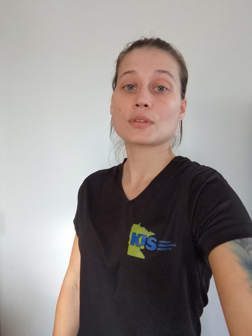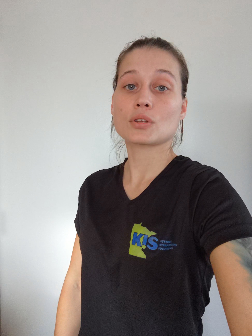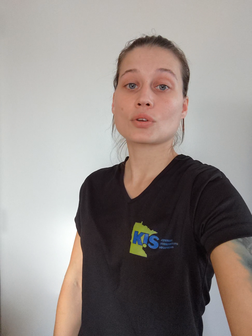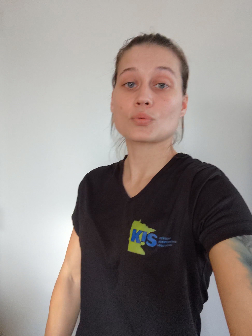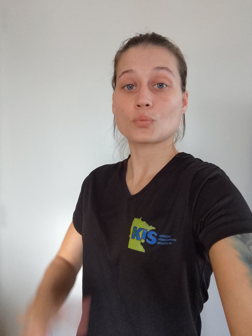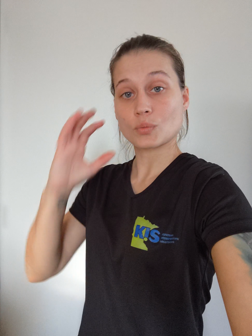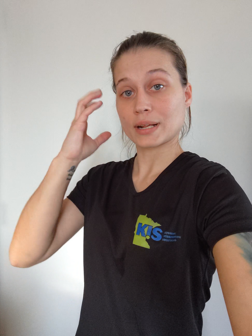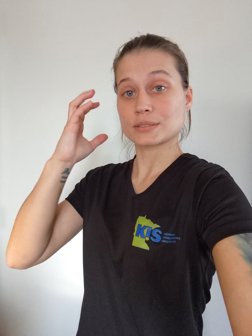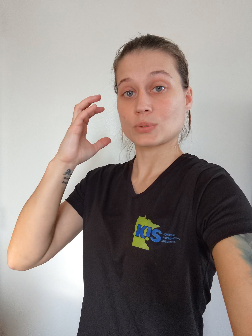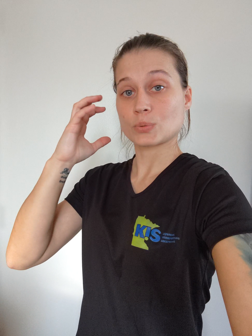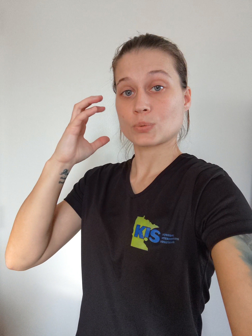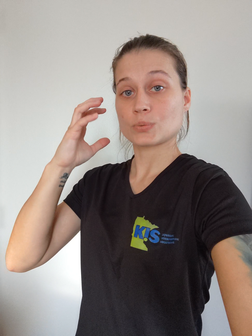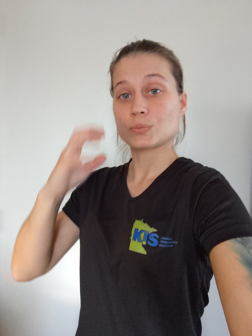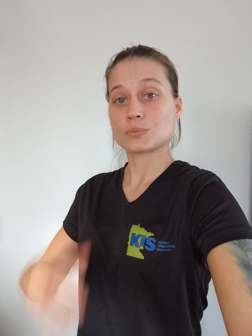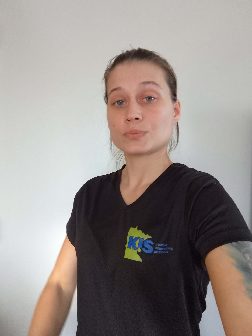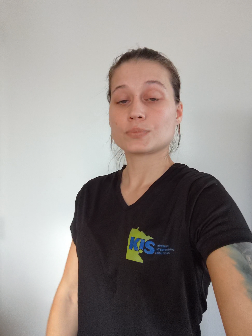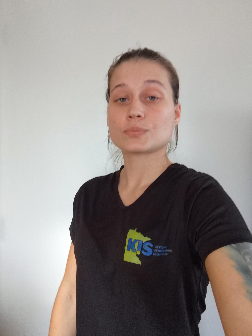radio